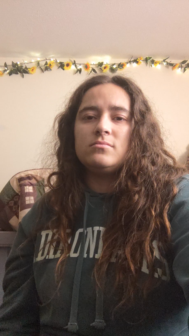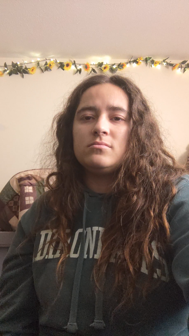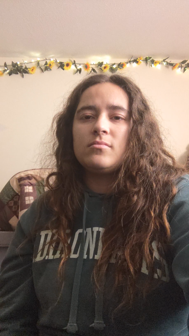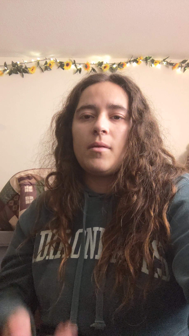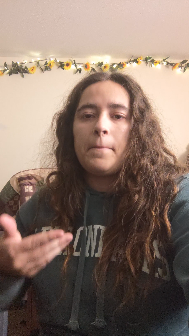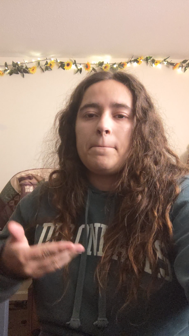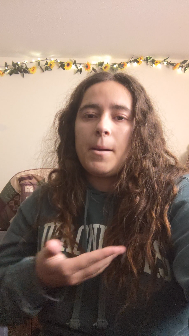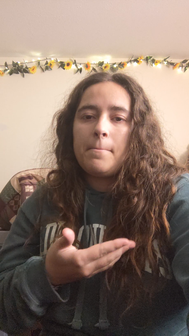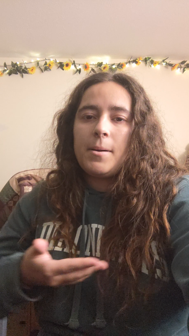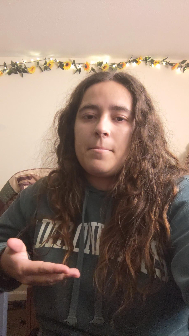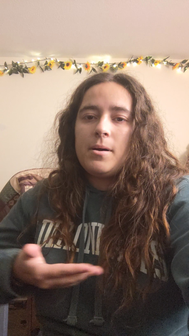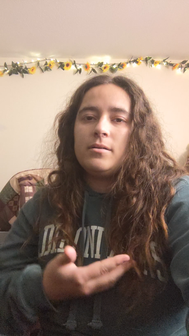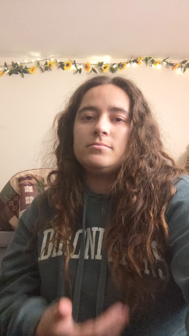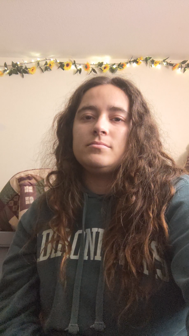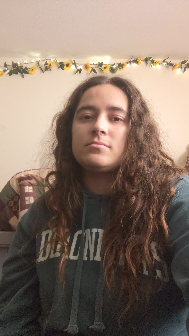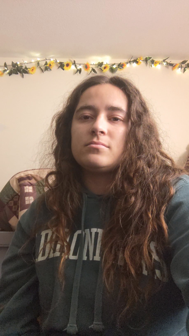baby